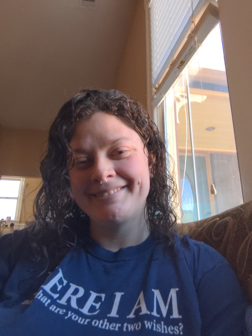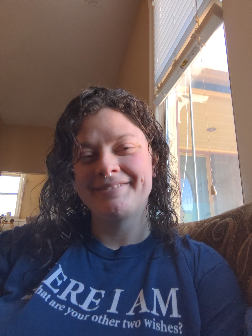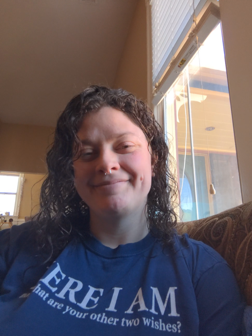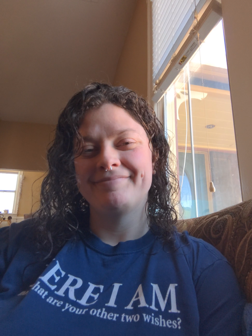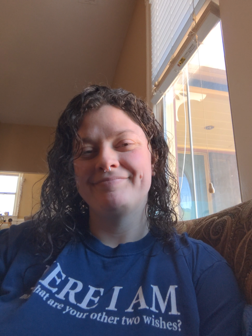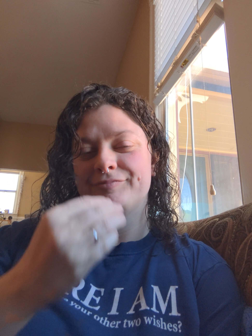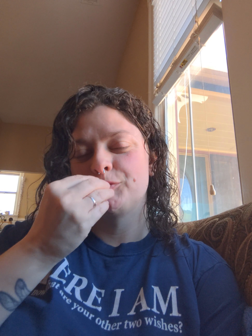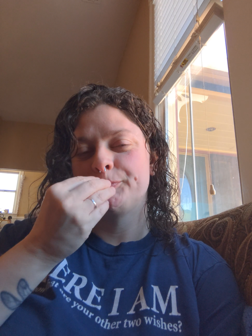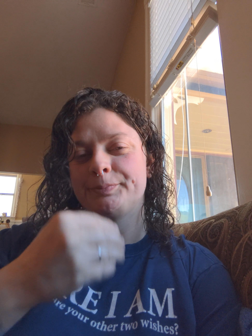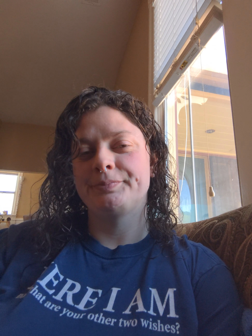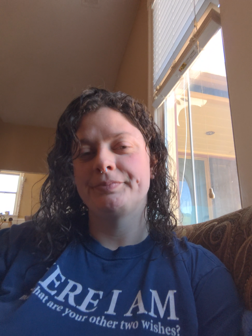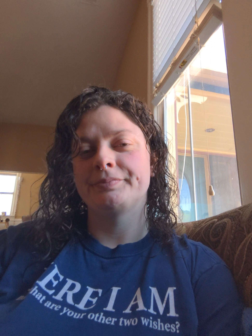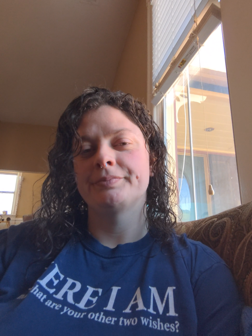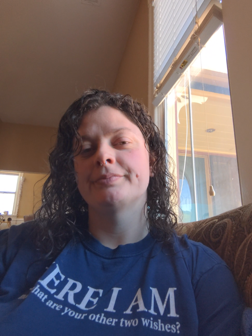food